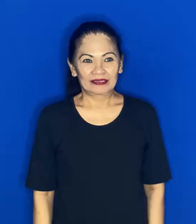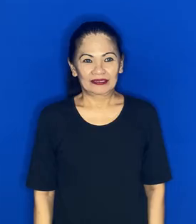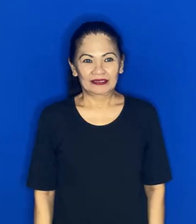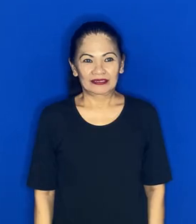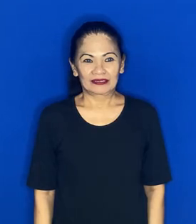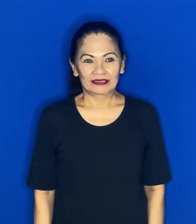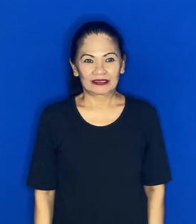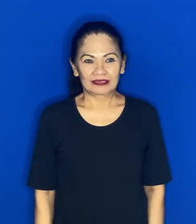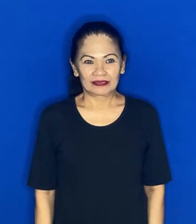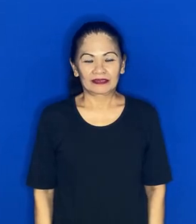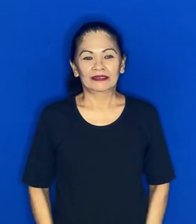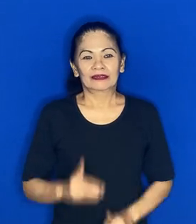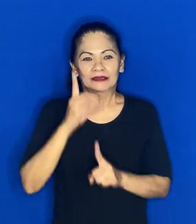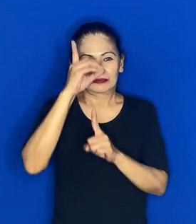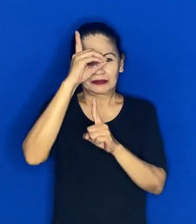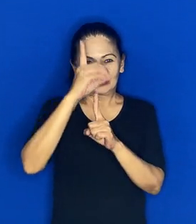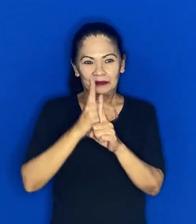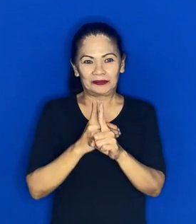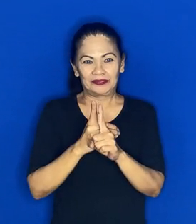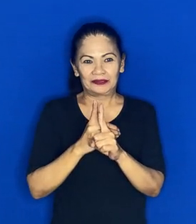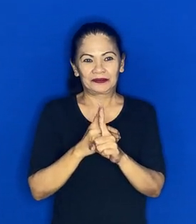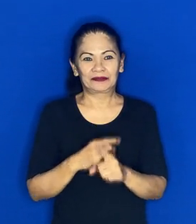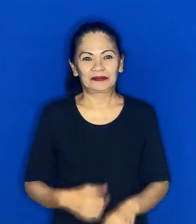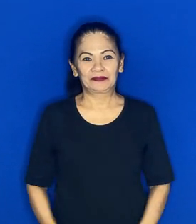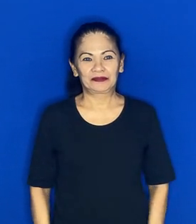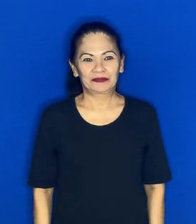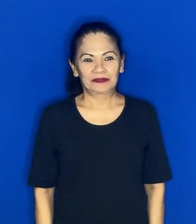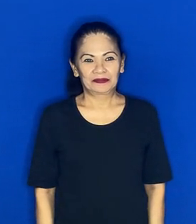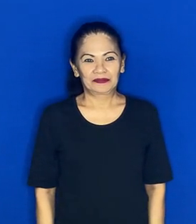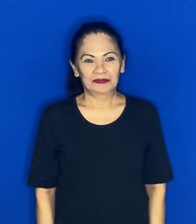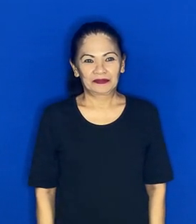december